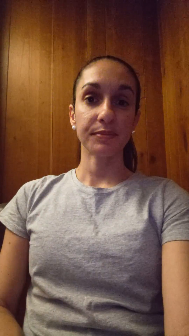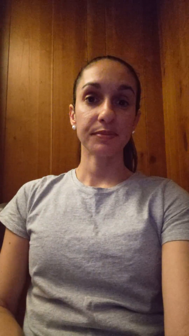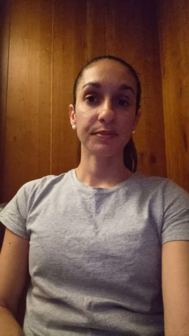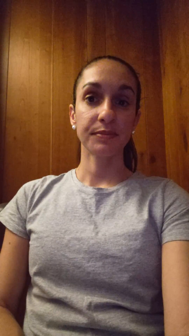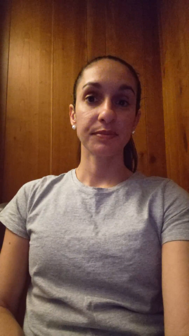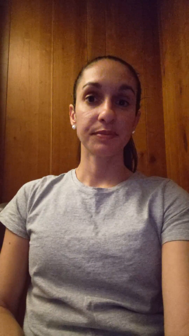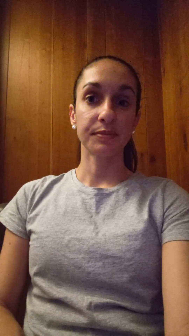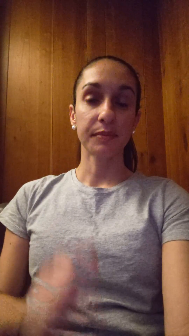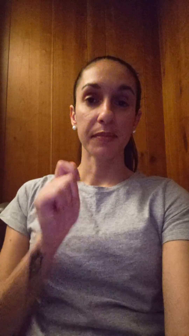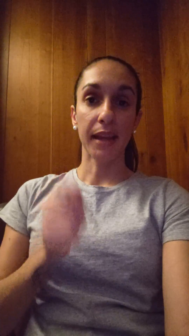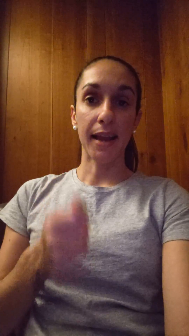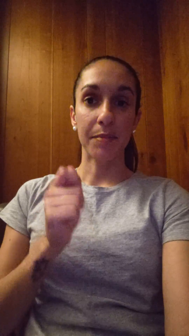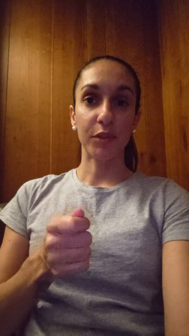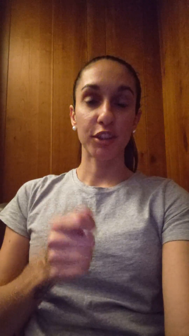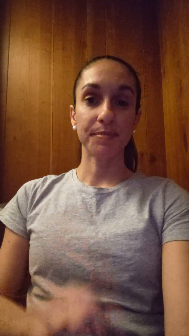hammer